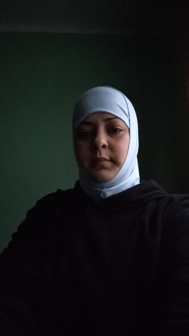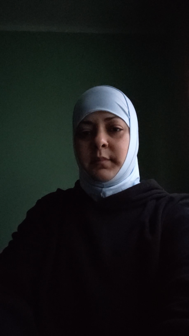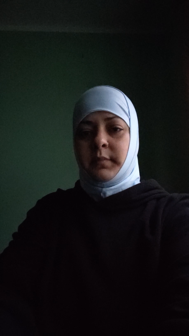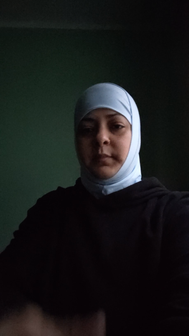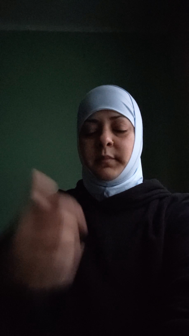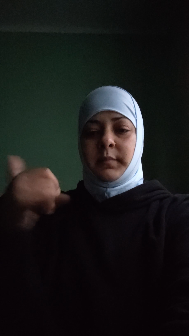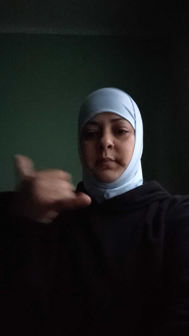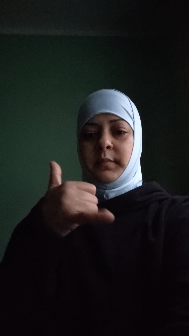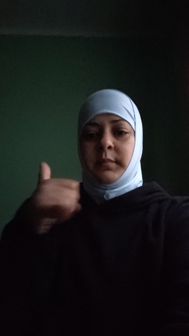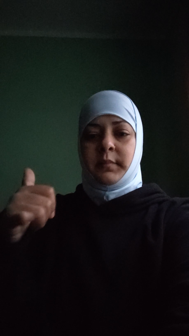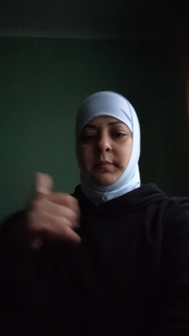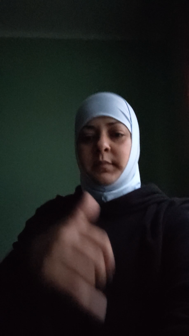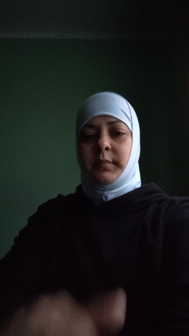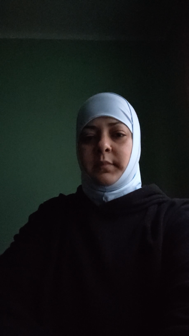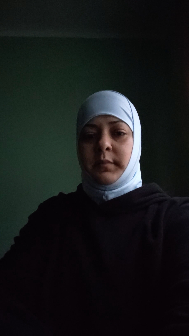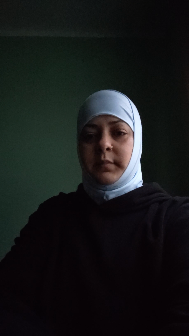play